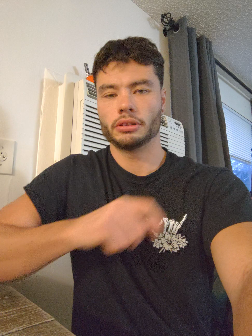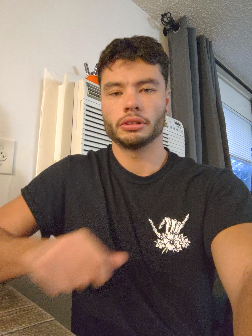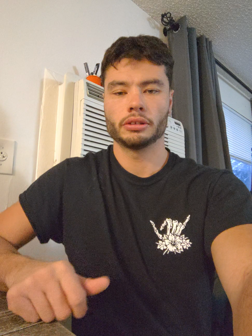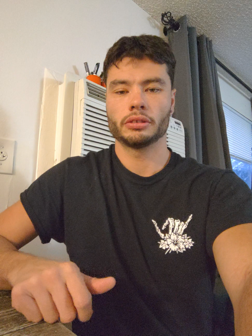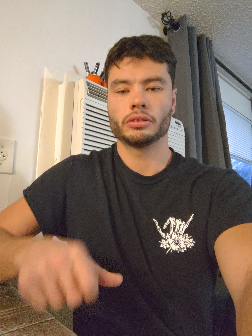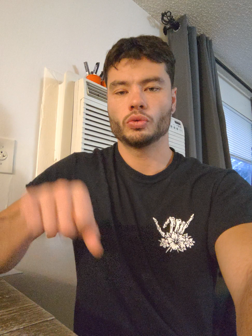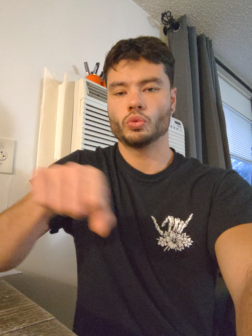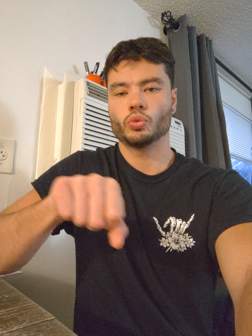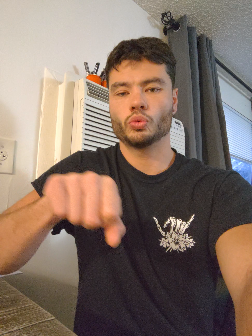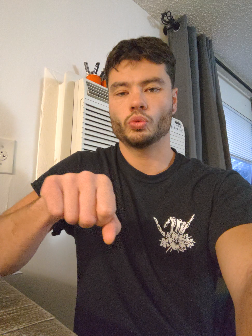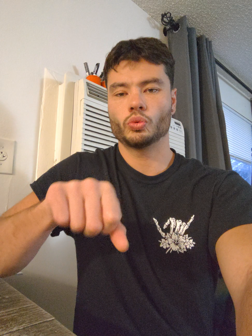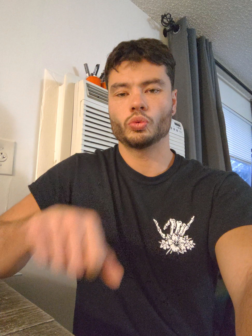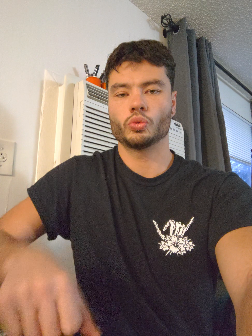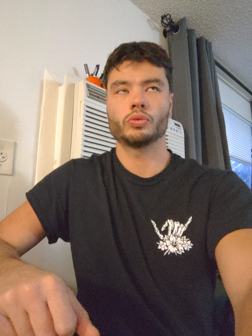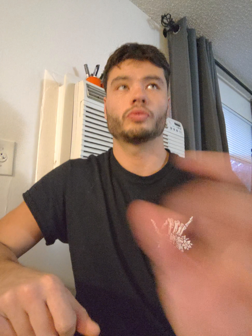shoe